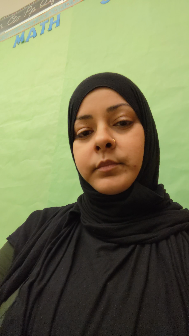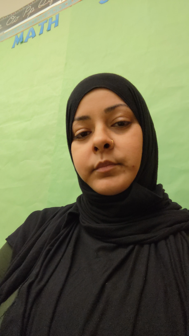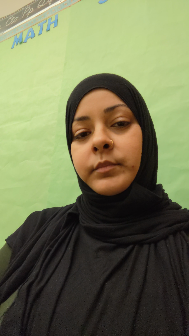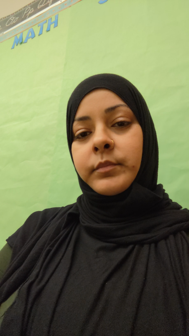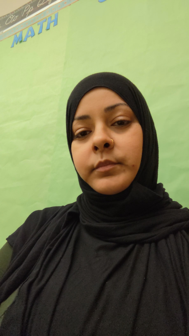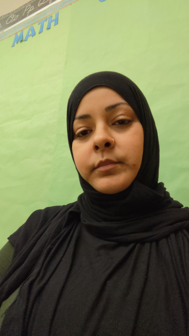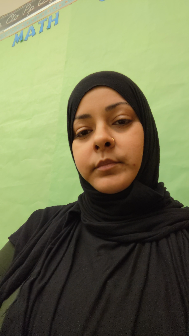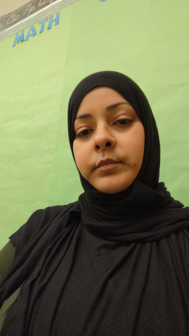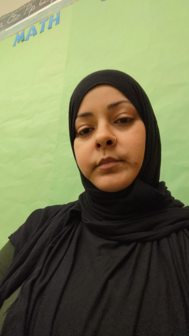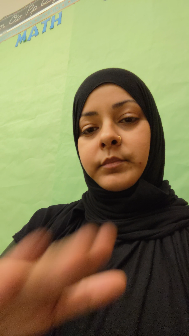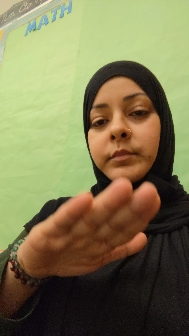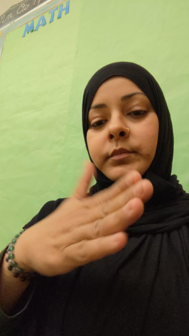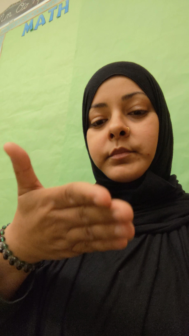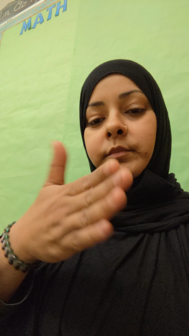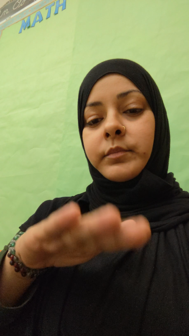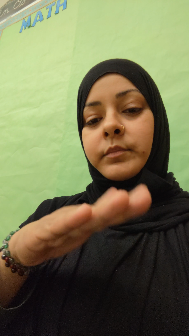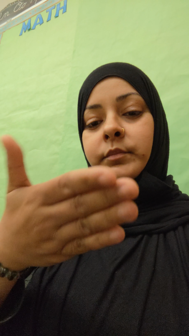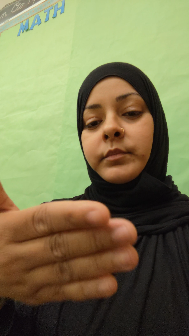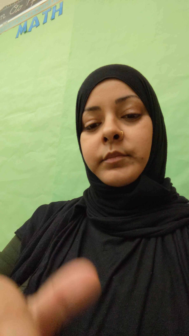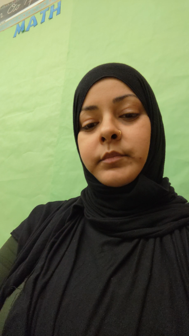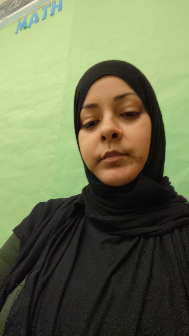kitchen